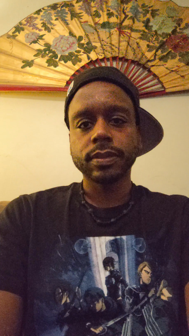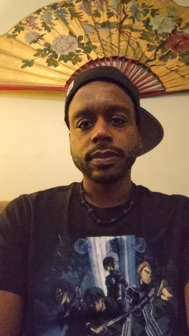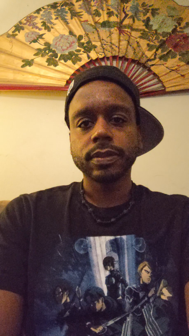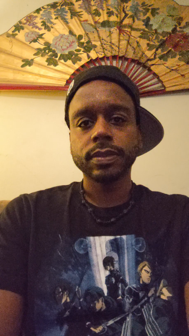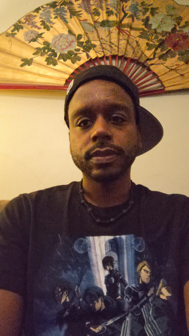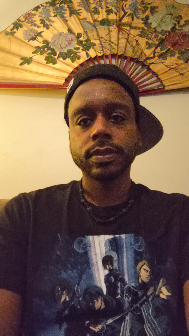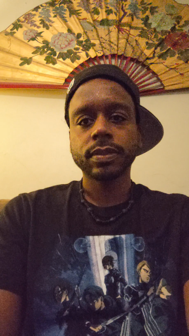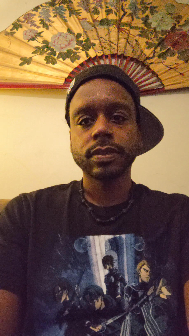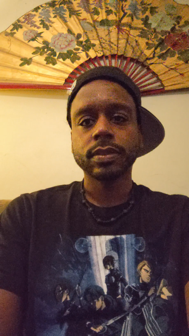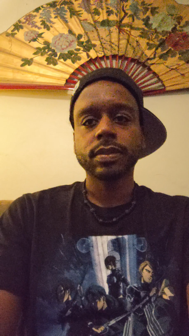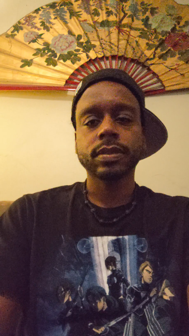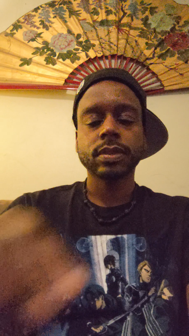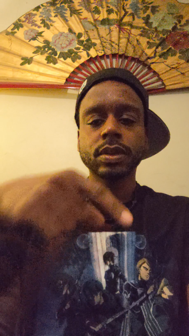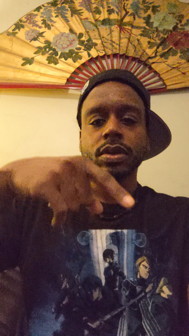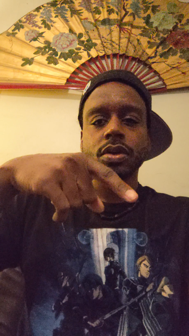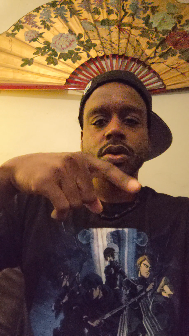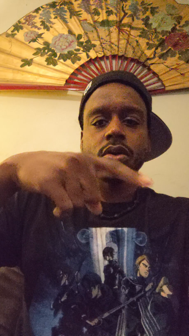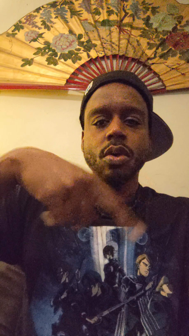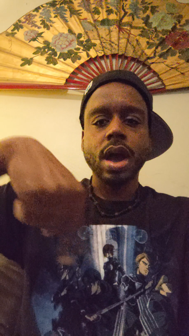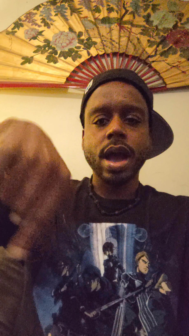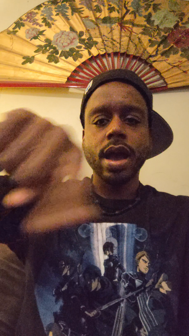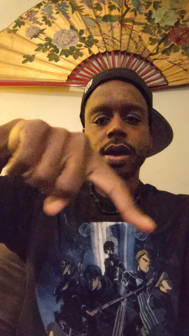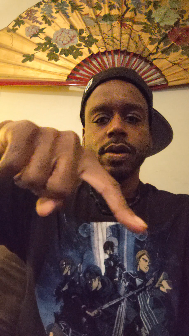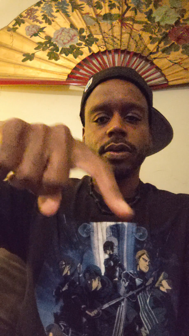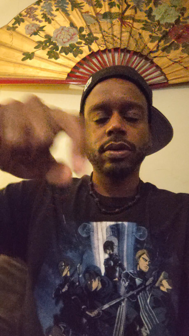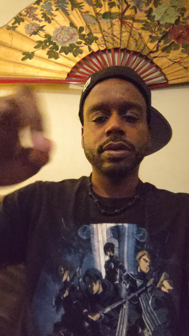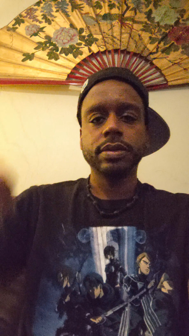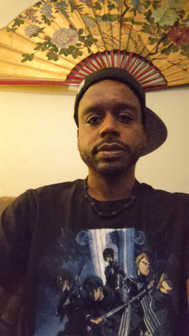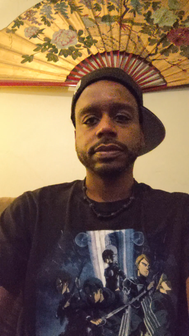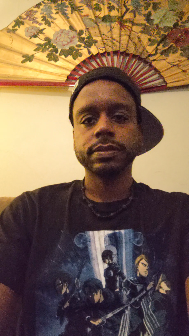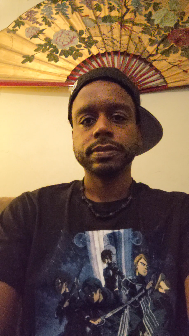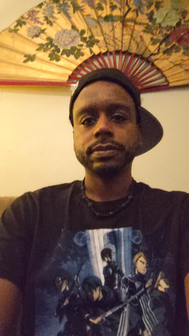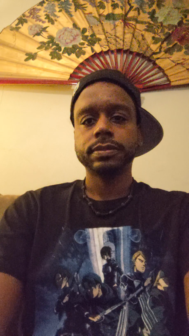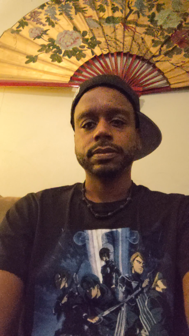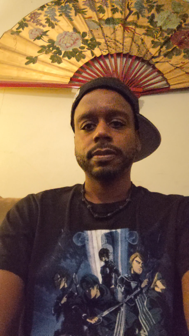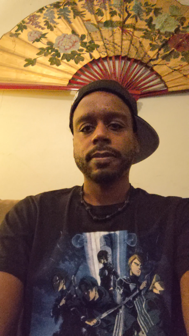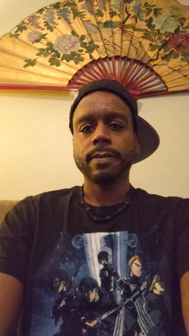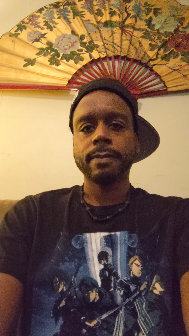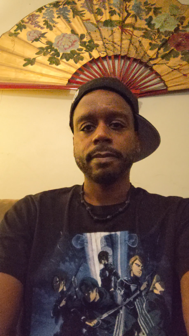around